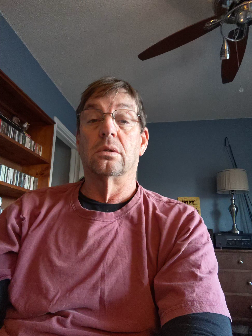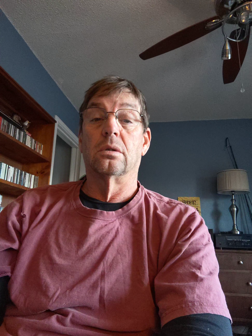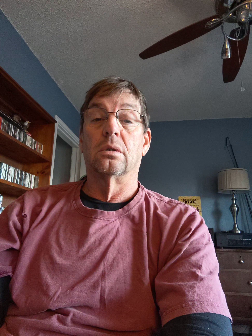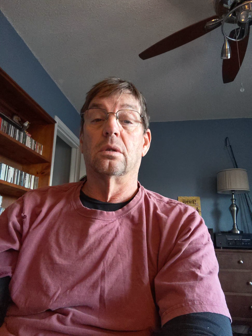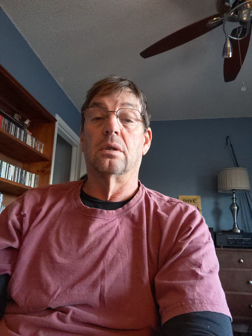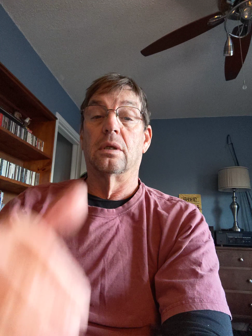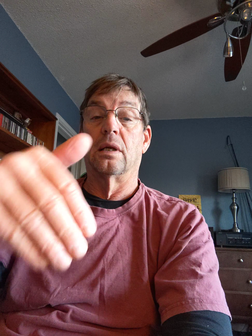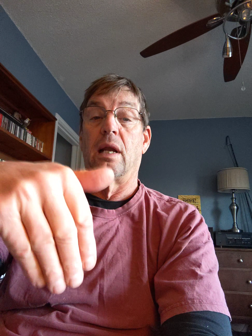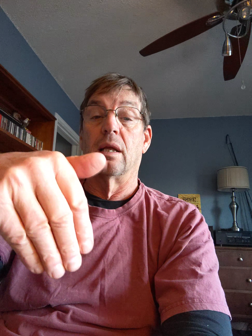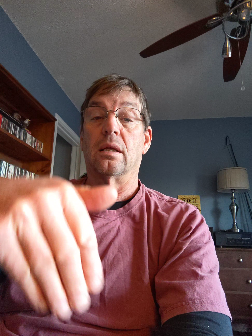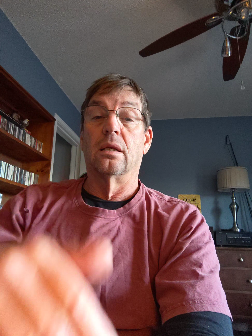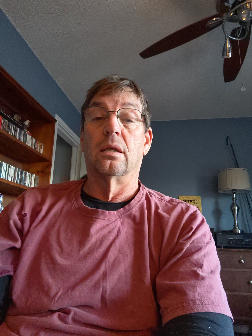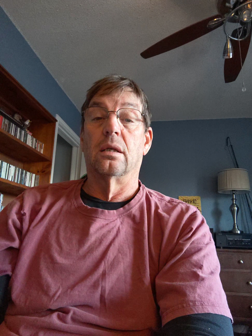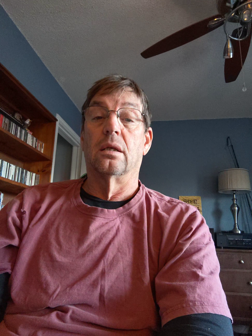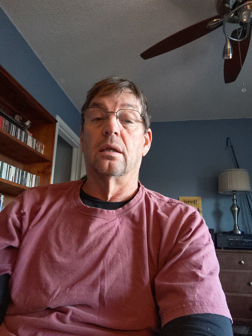night